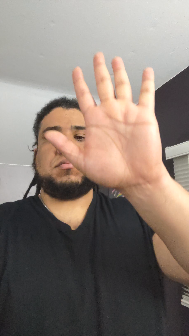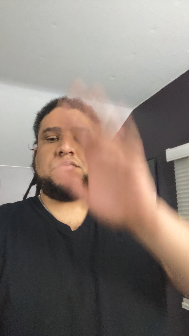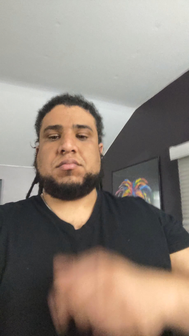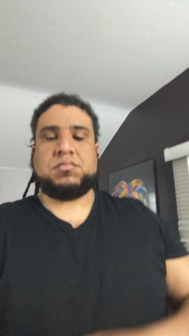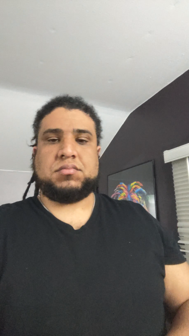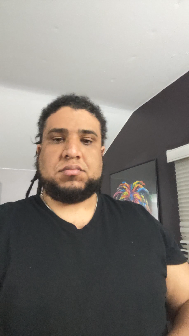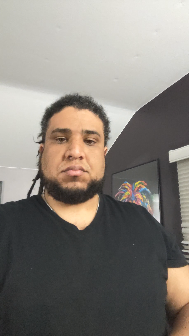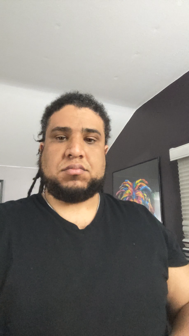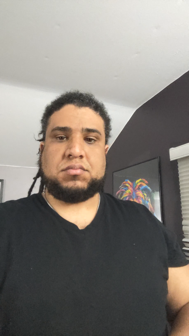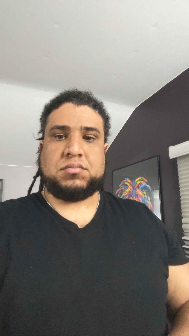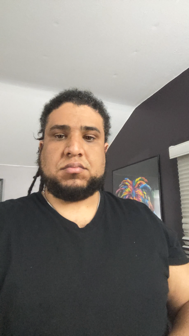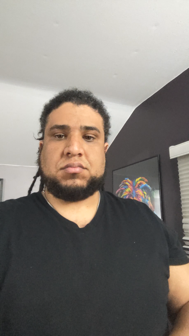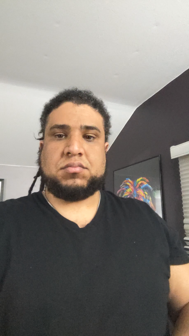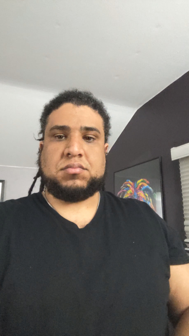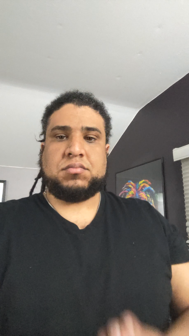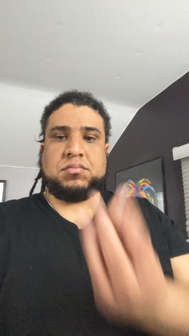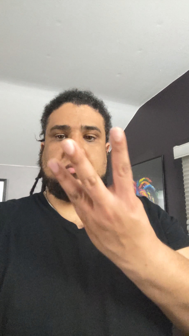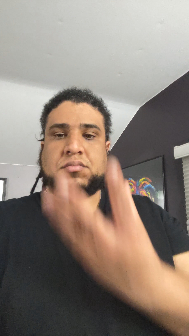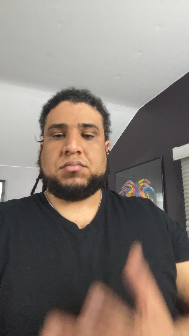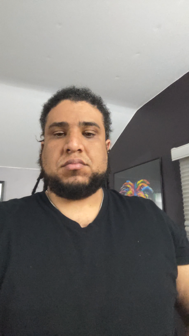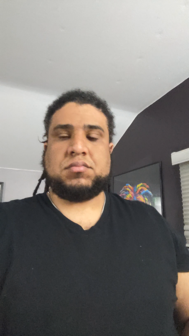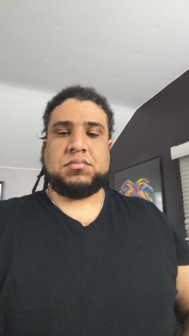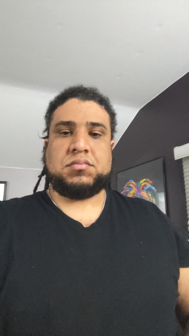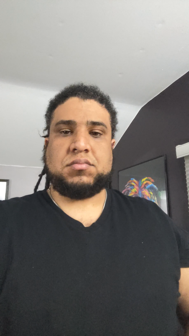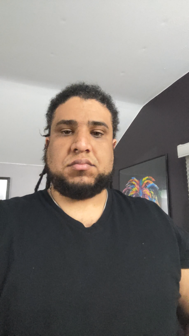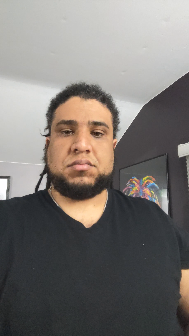plants